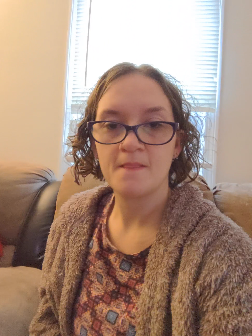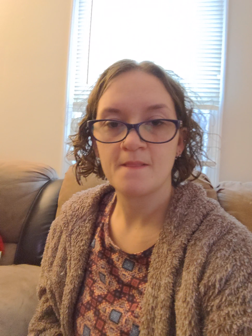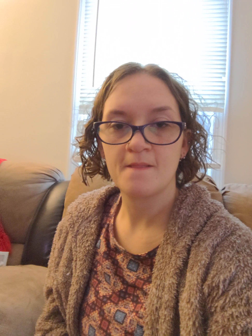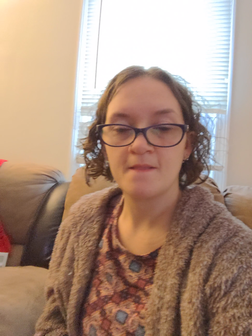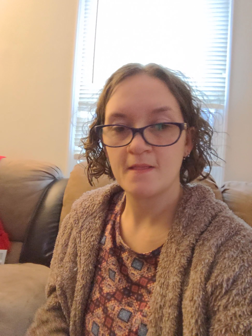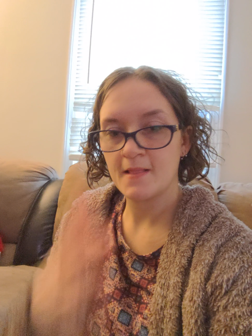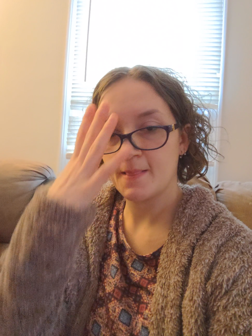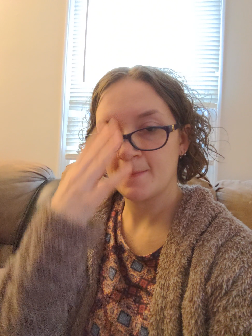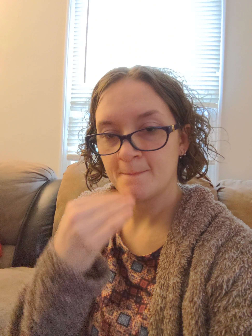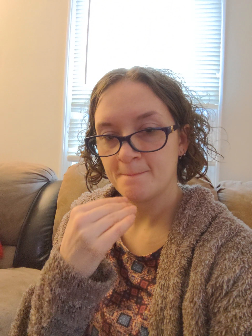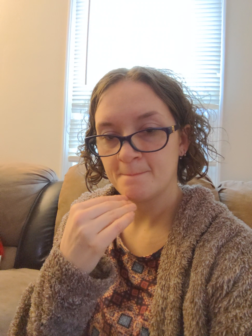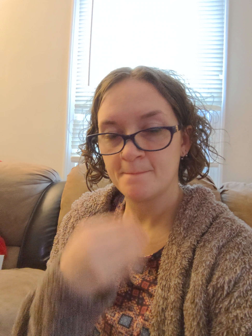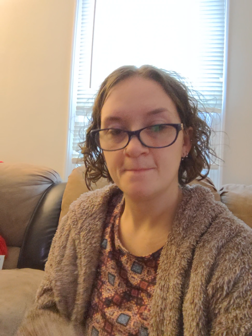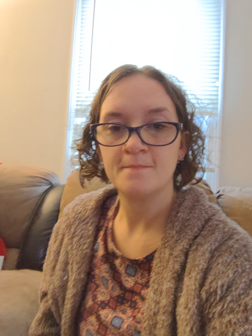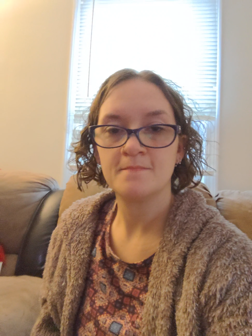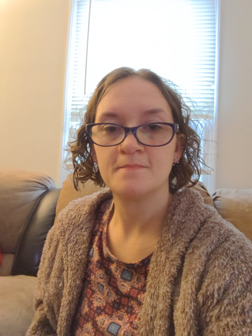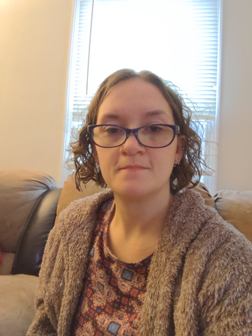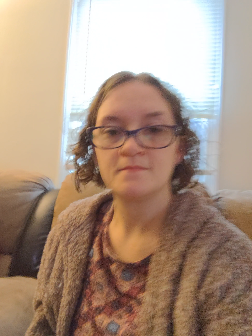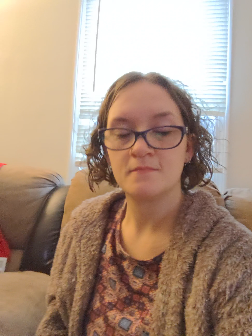sleep